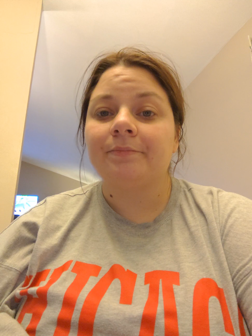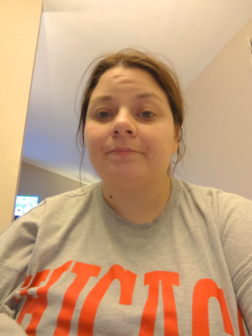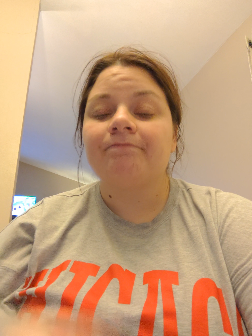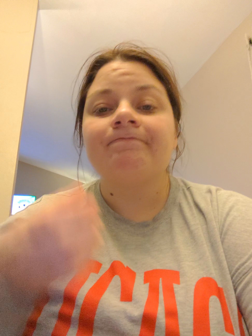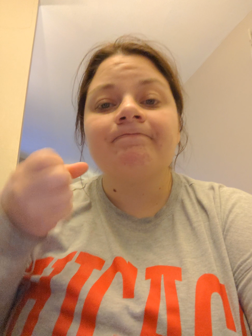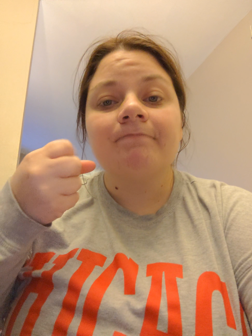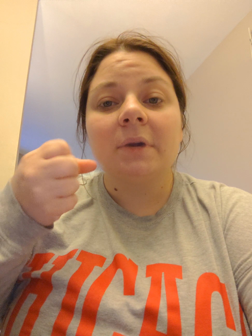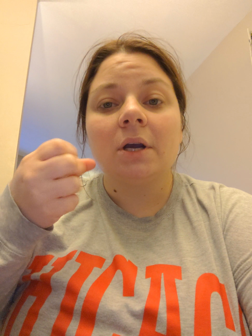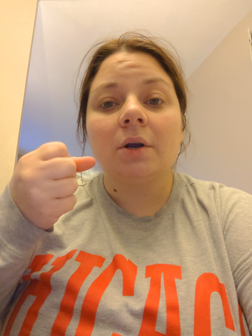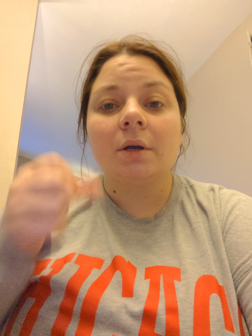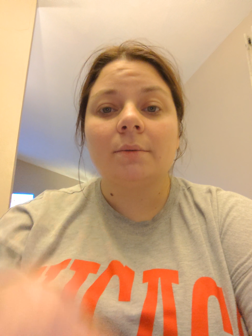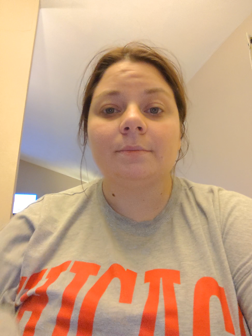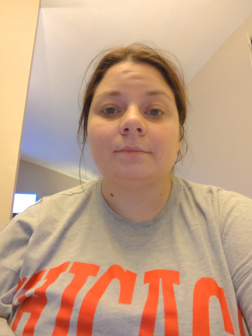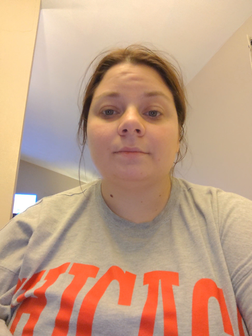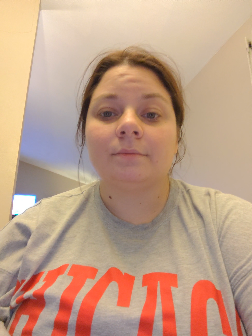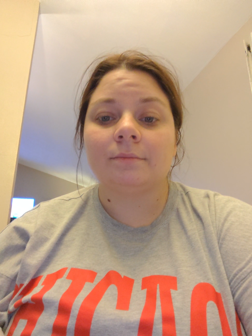milk